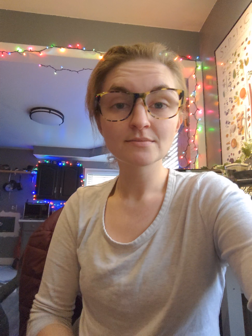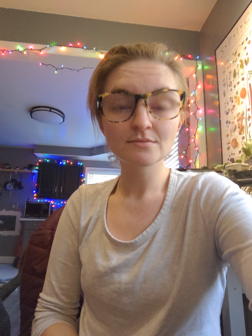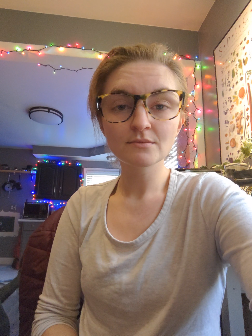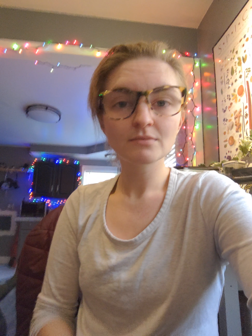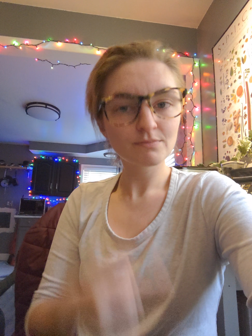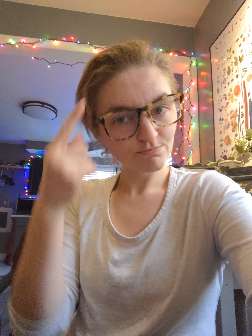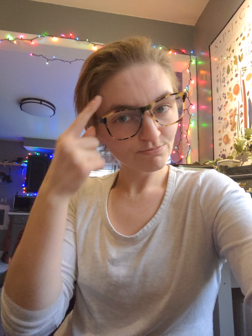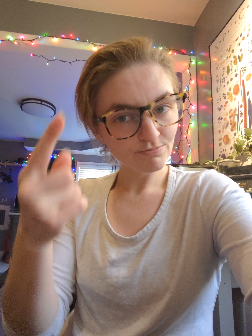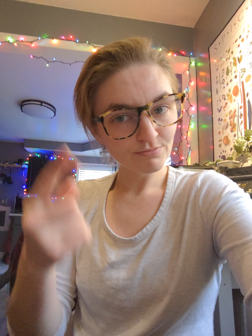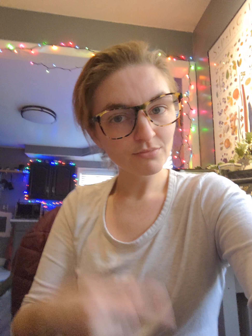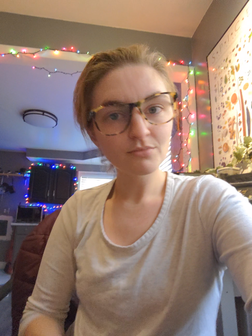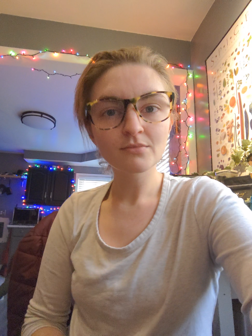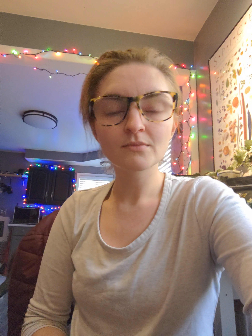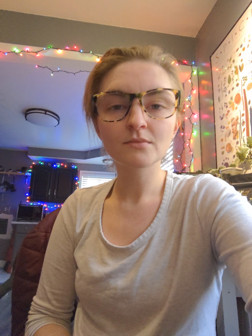penny